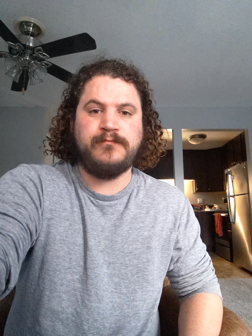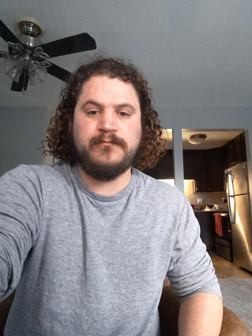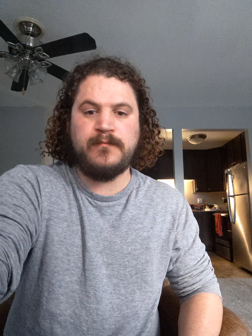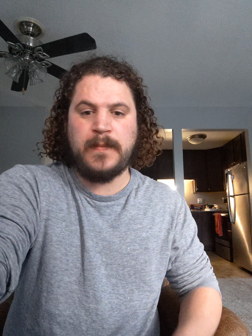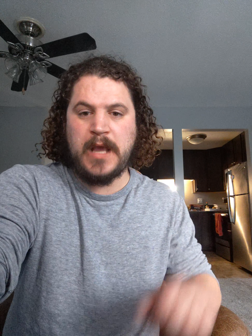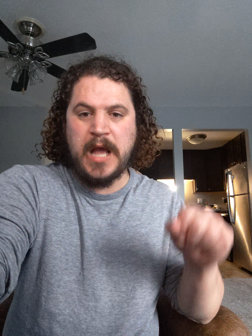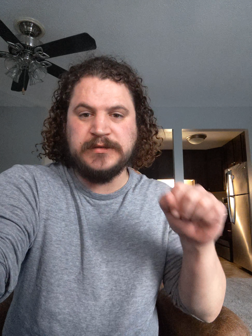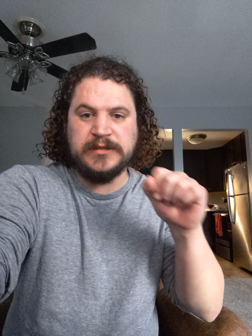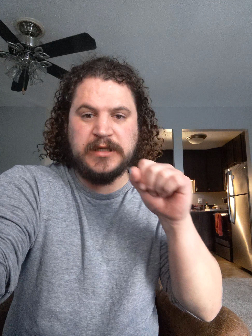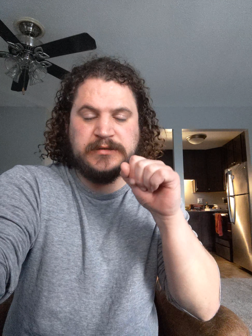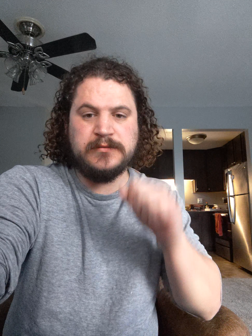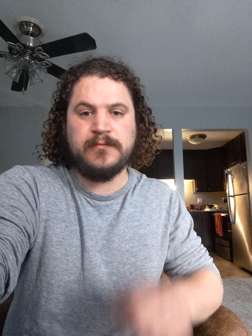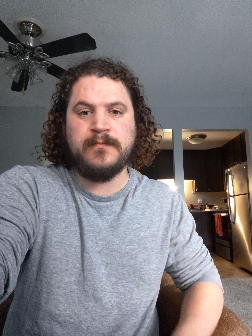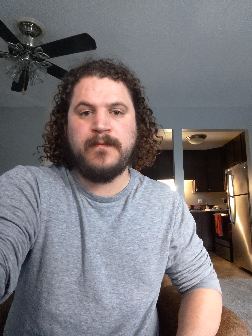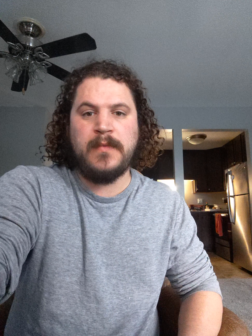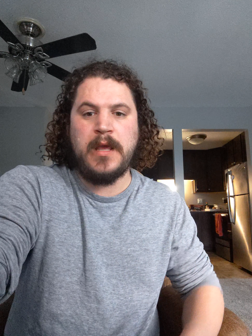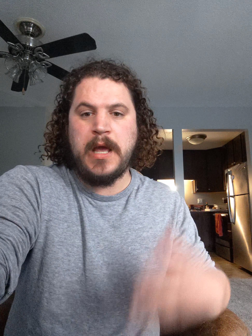carrot